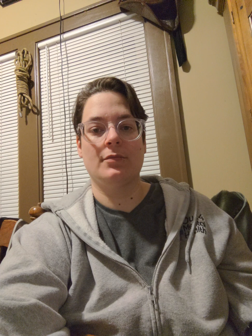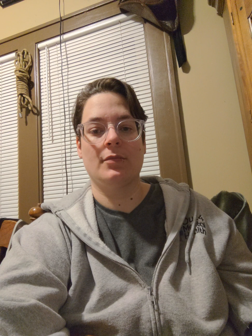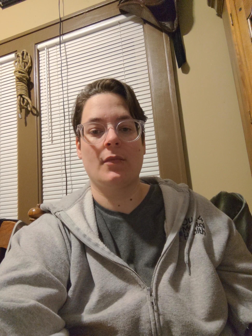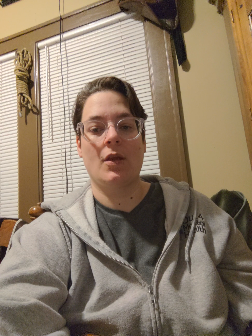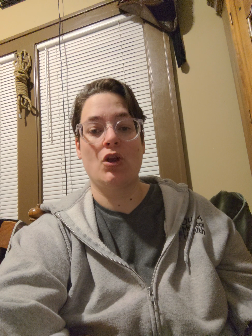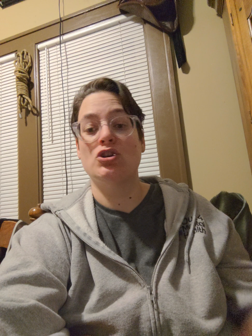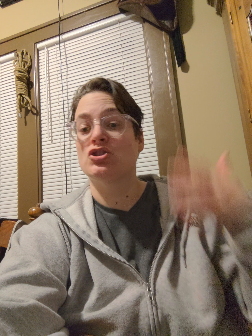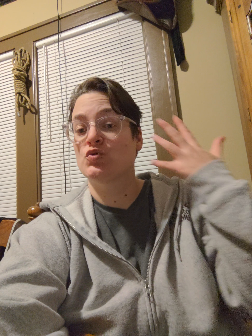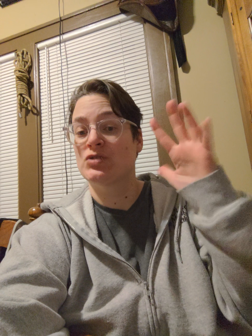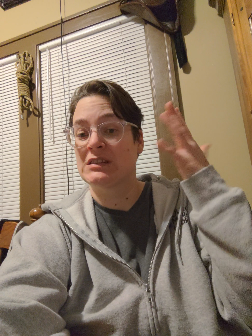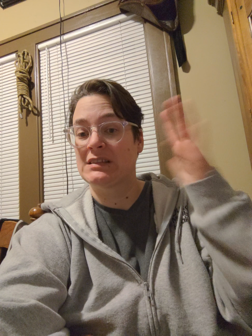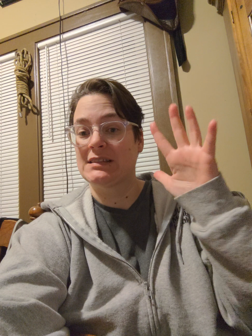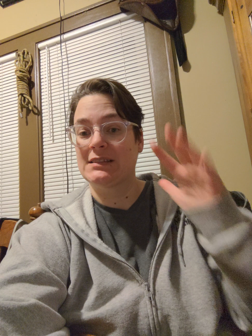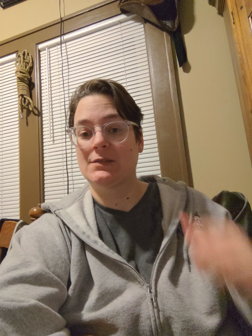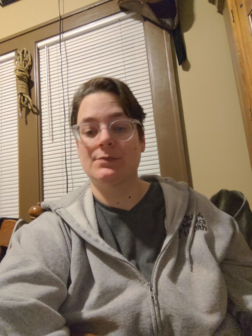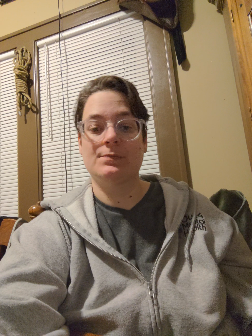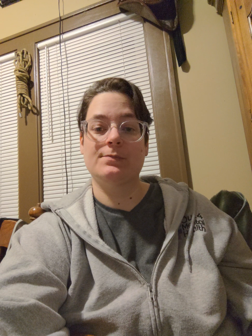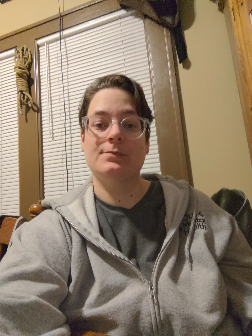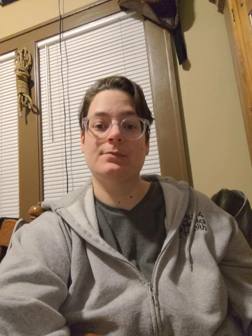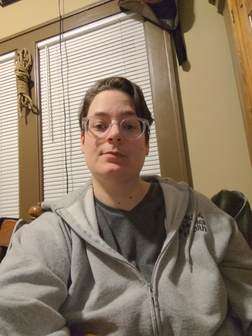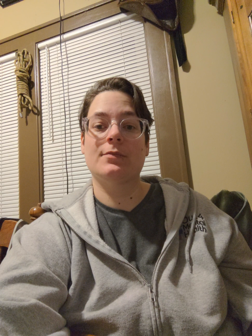tree